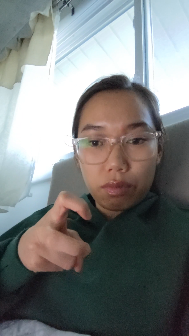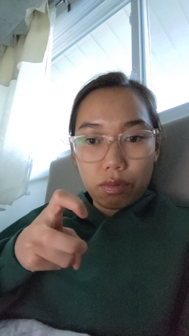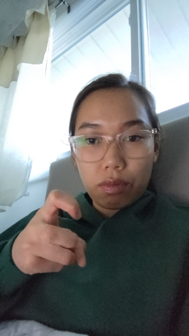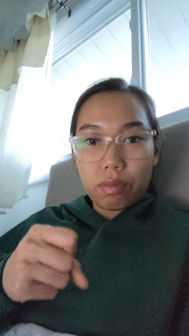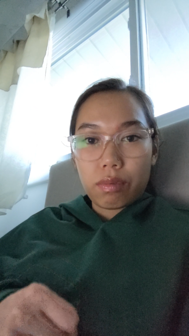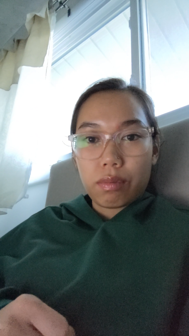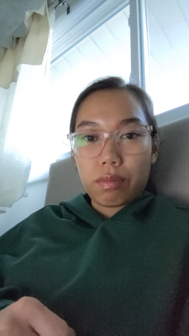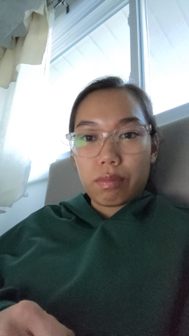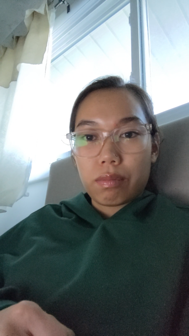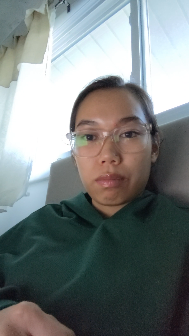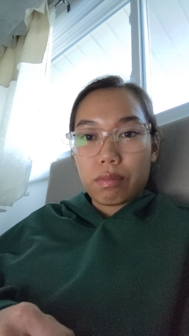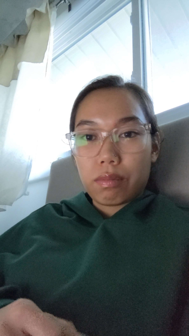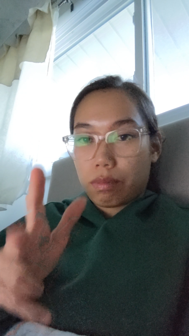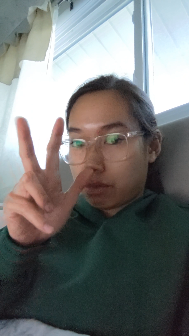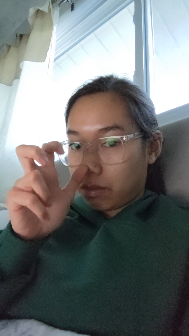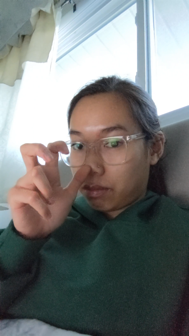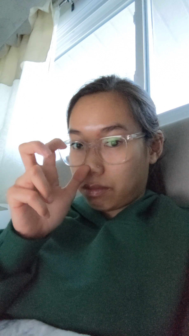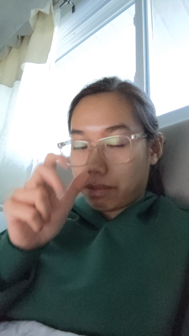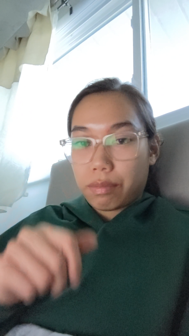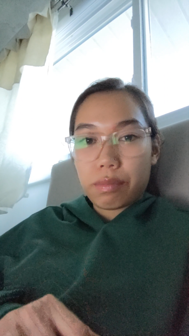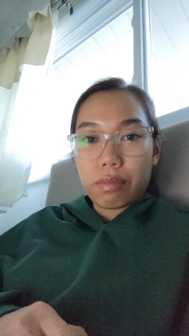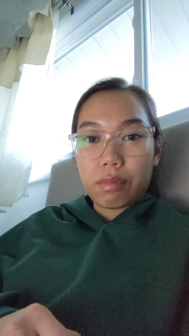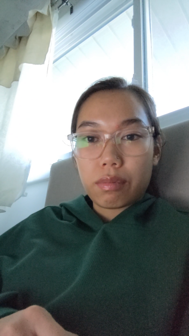ant